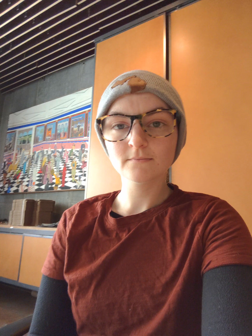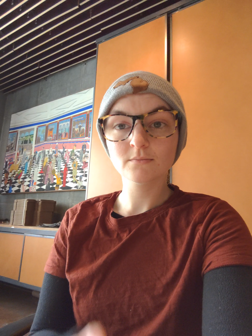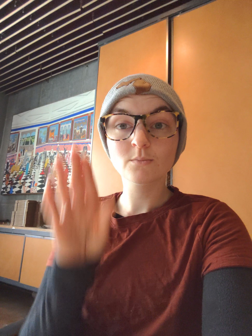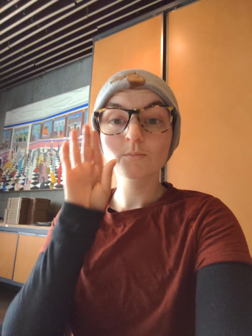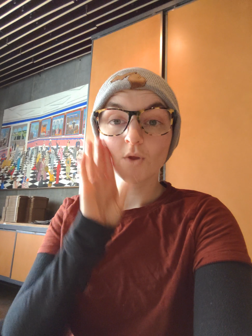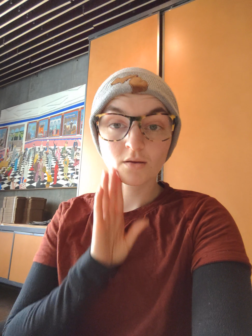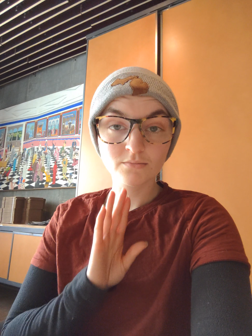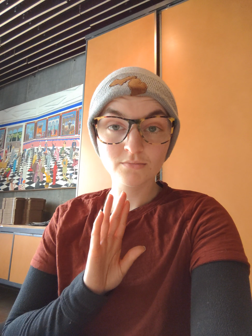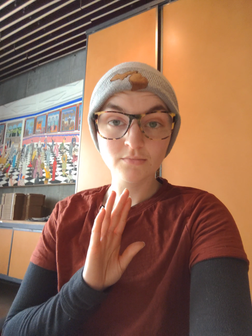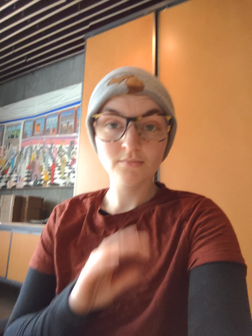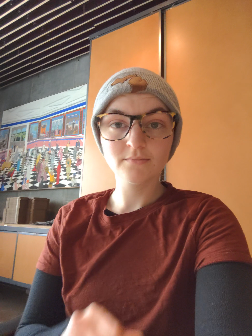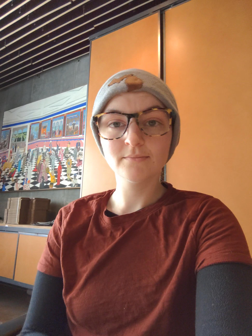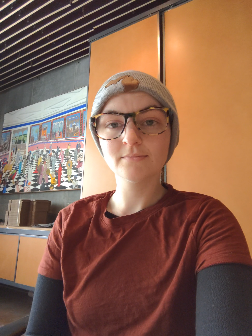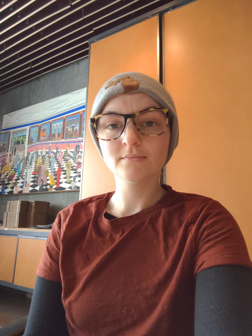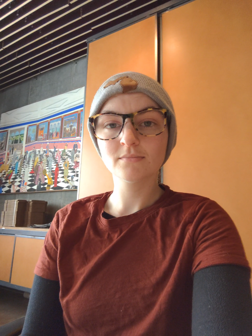brown